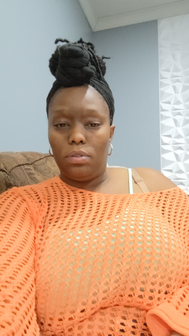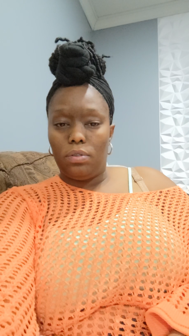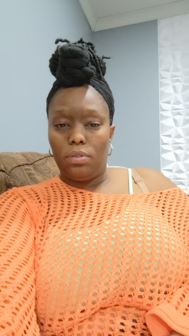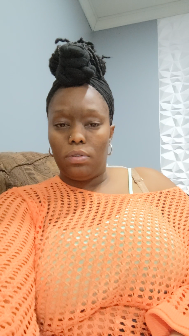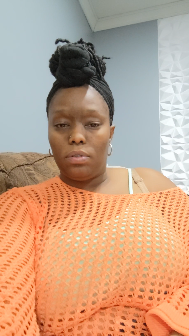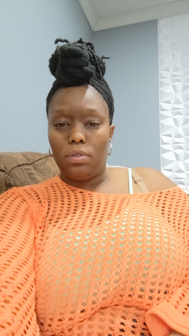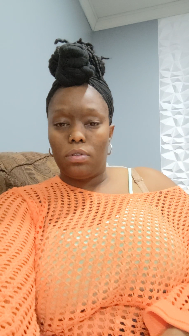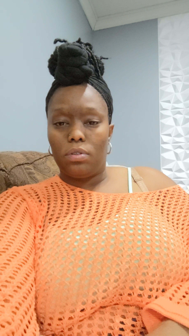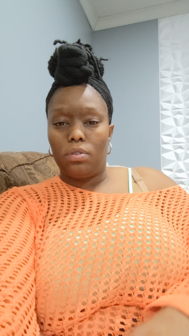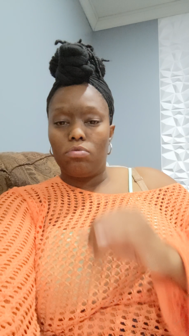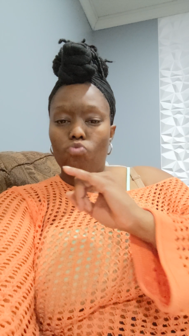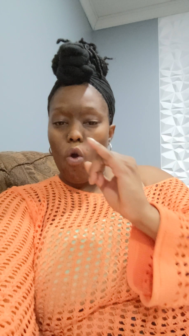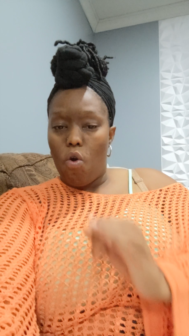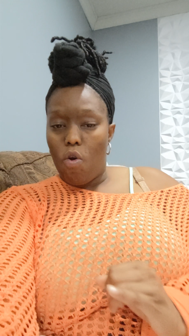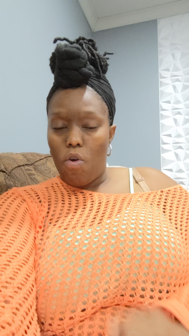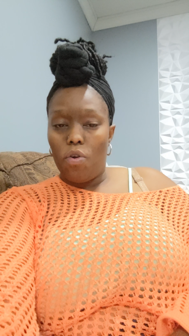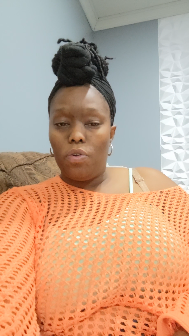draw